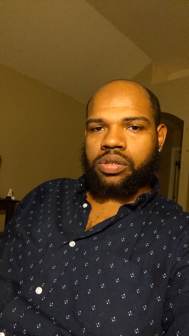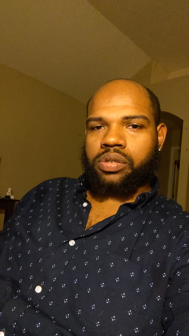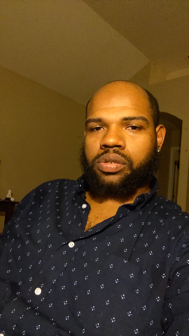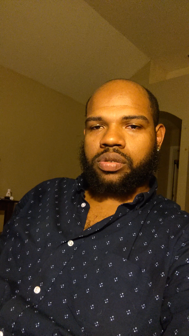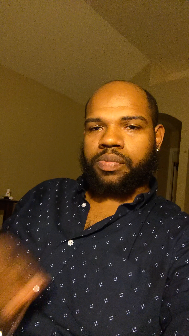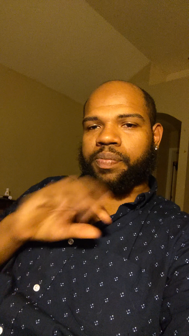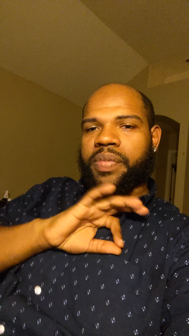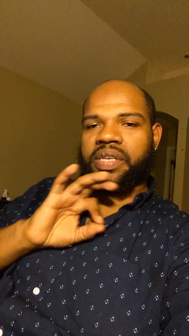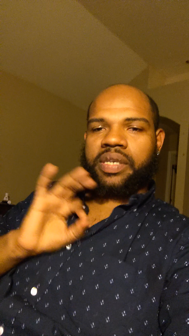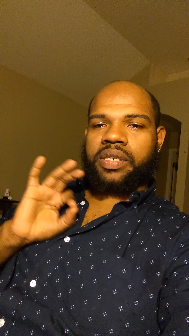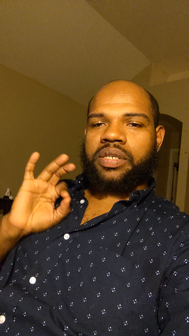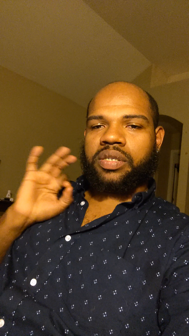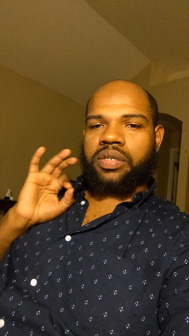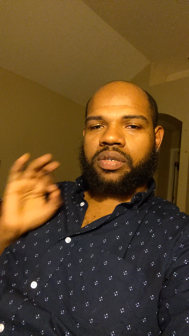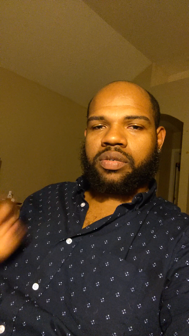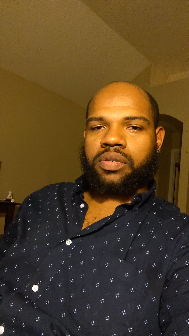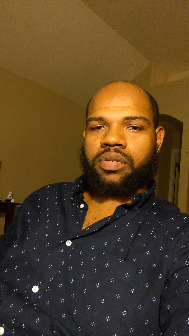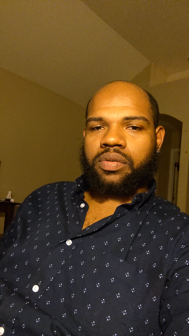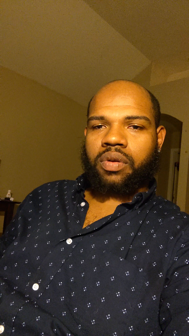beads